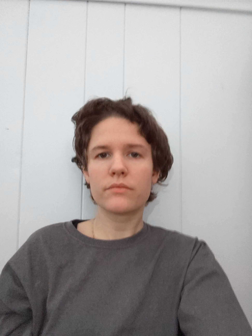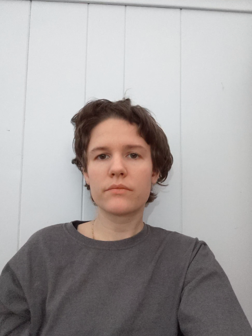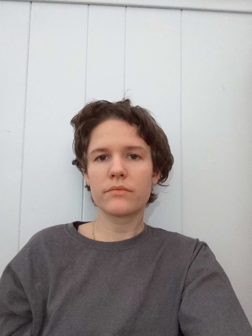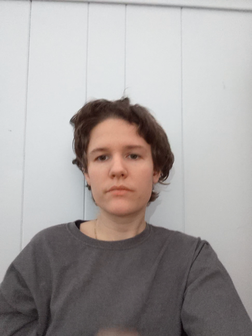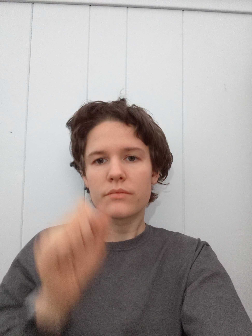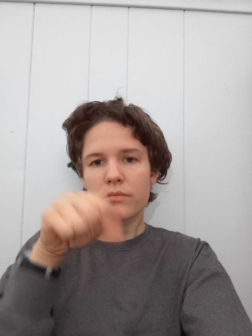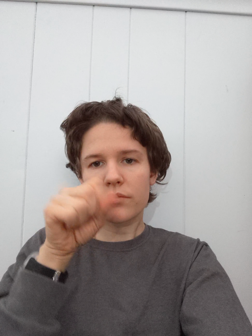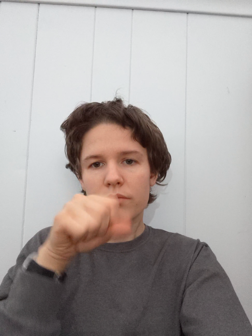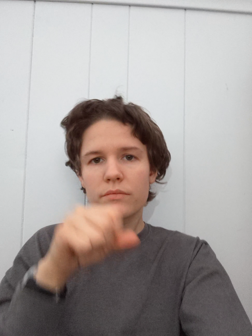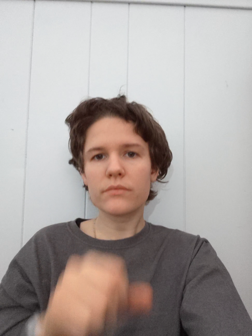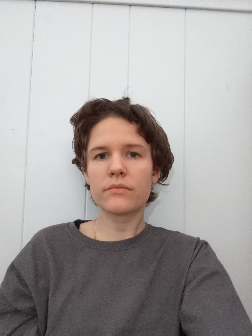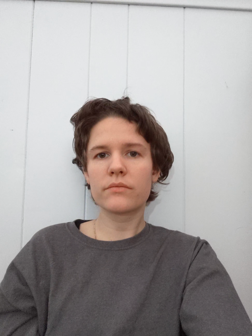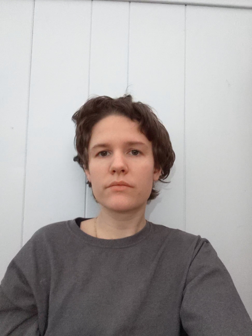carrot